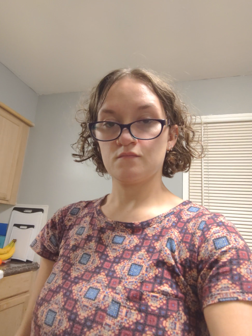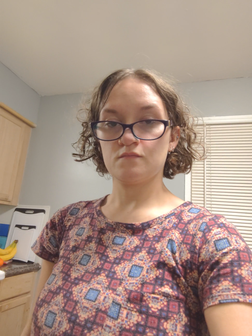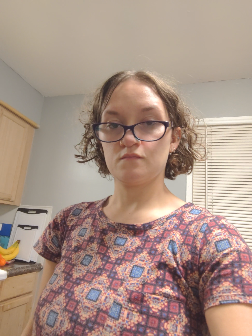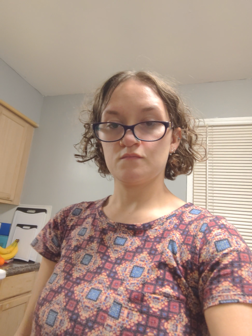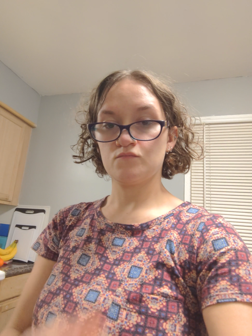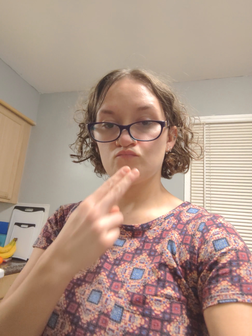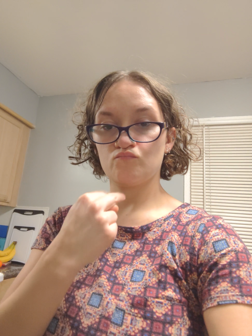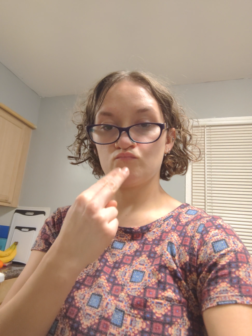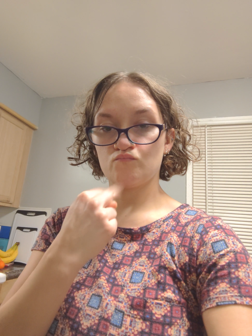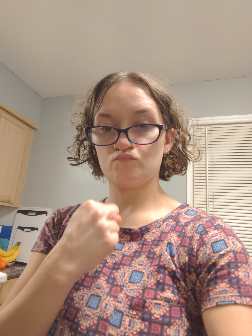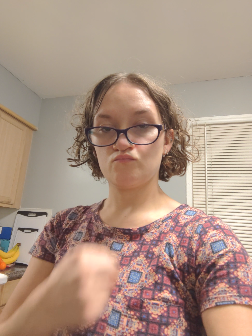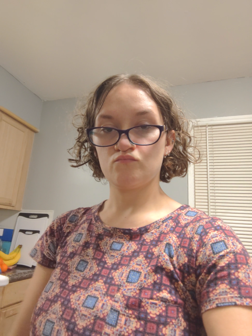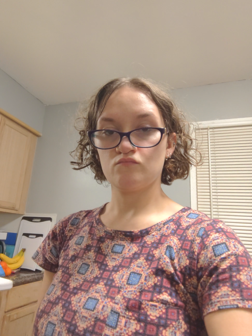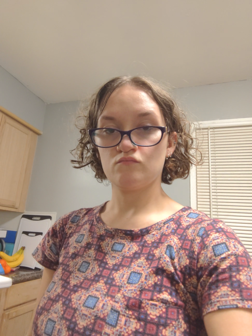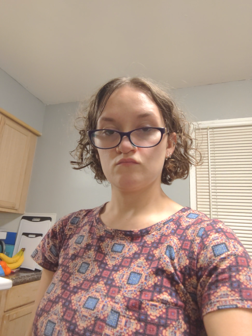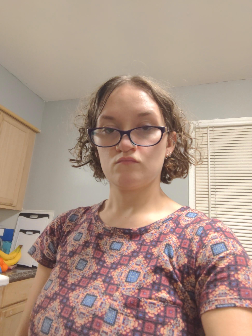cute